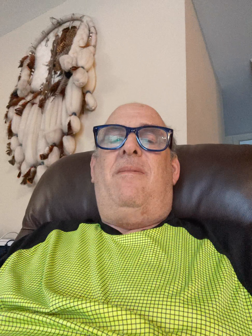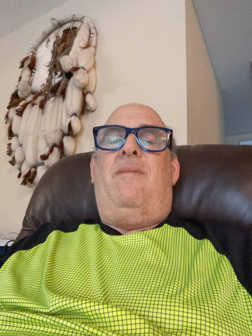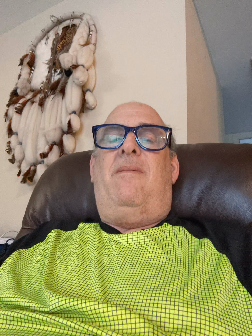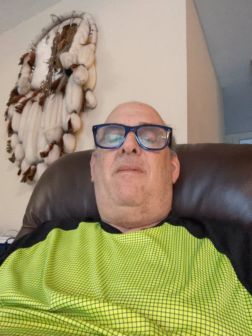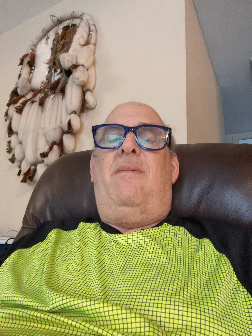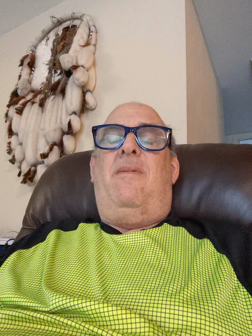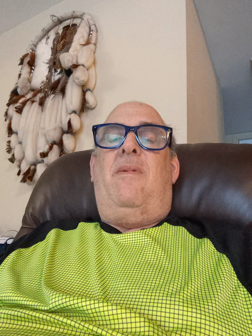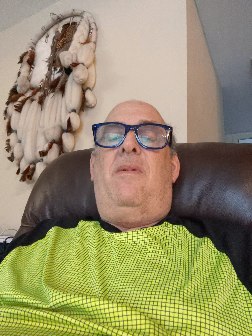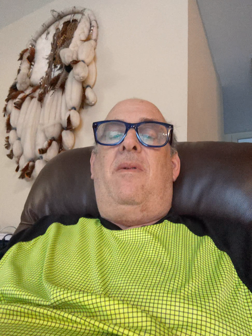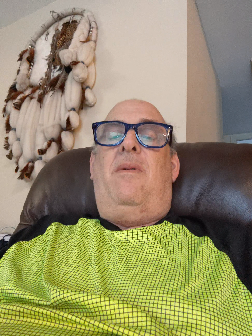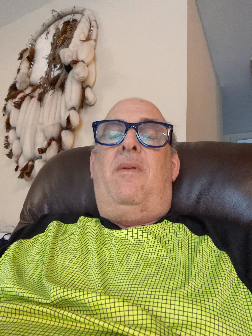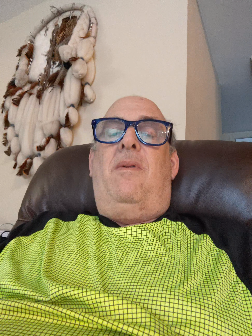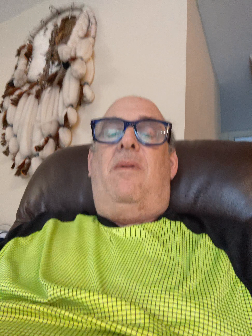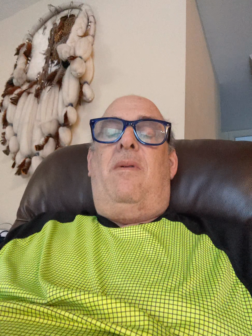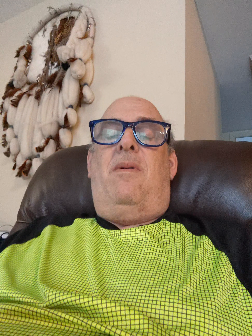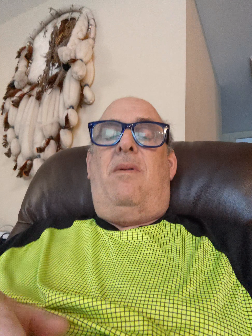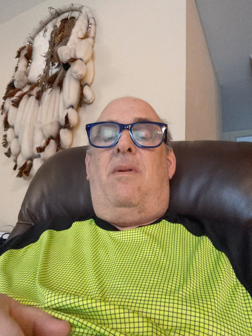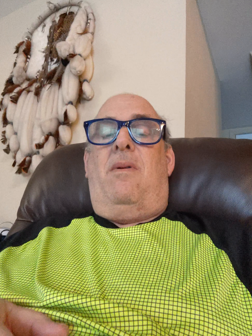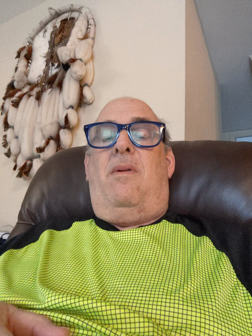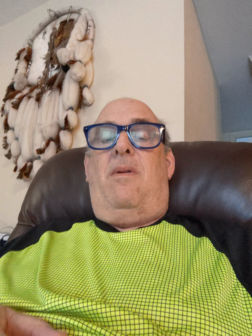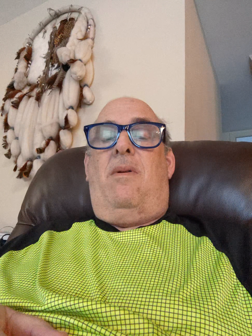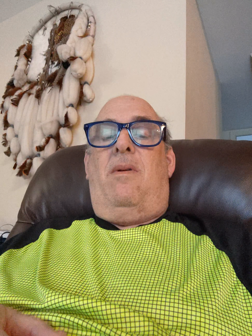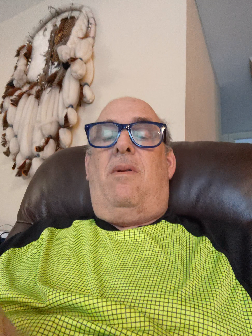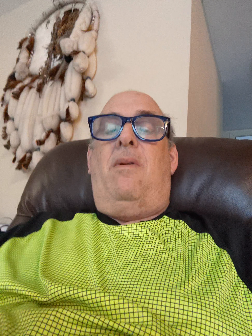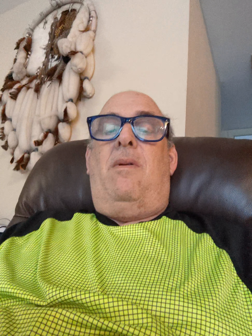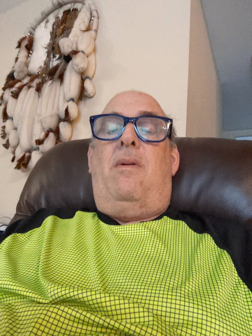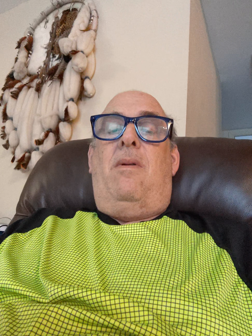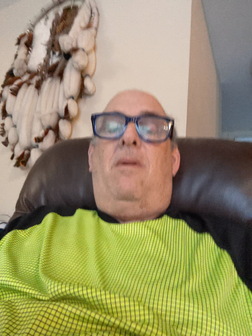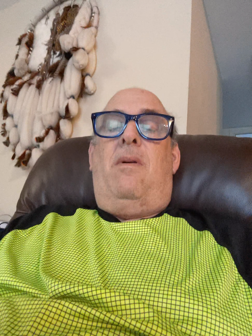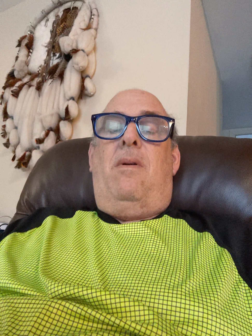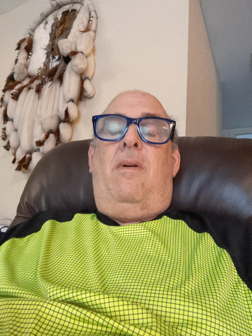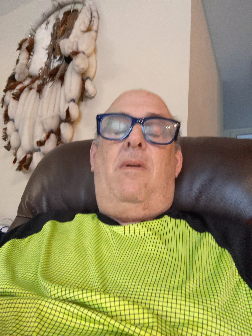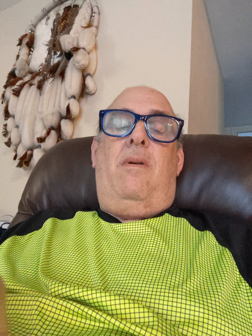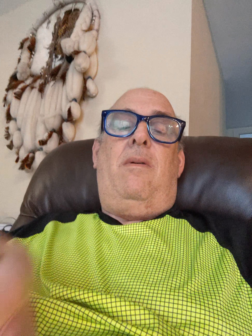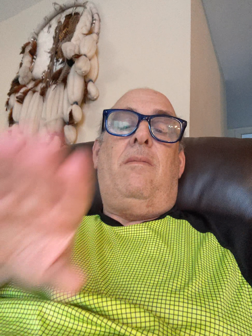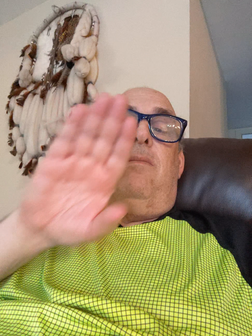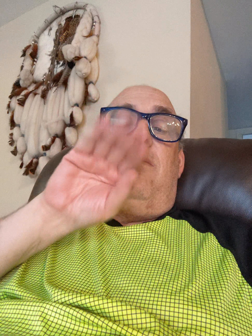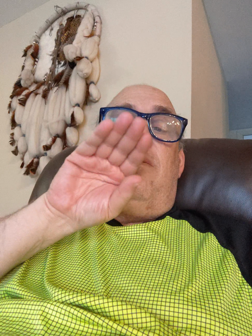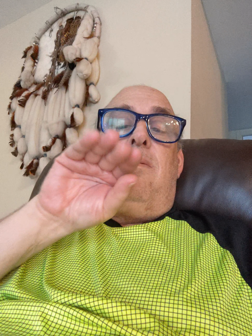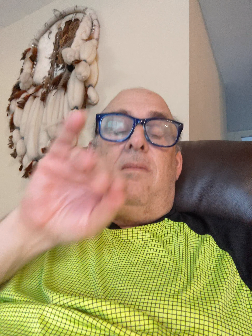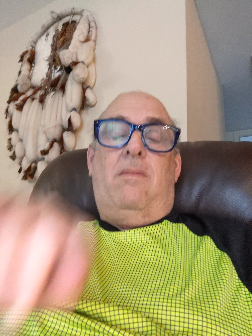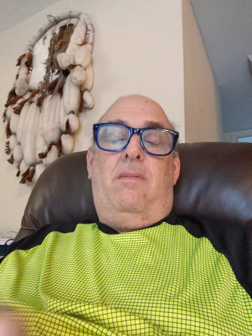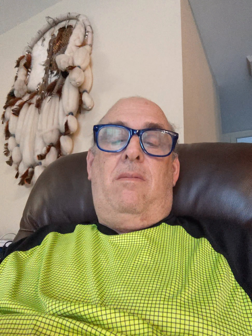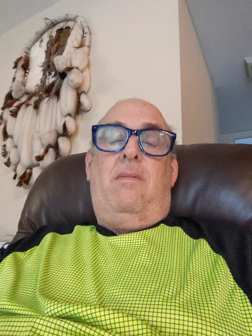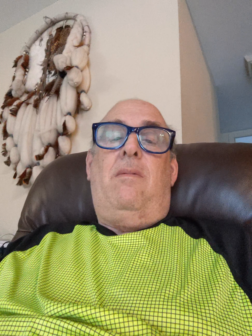goose